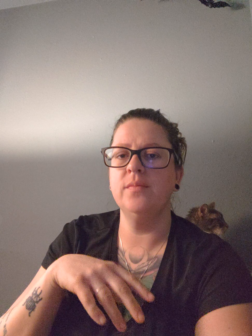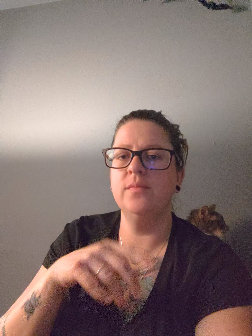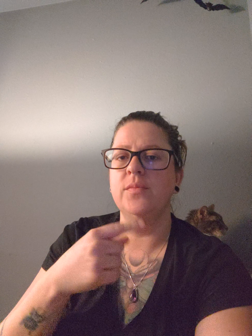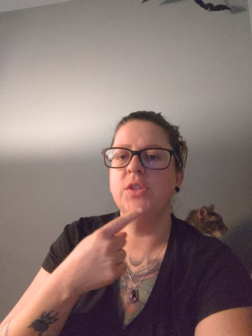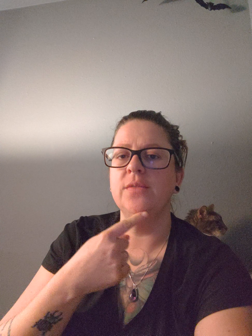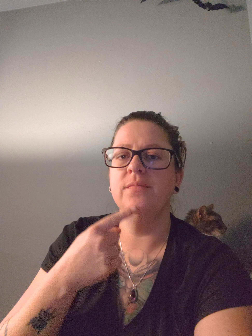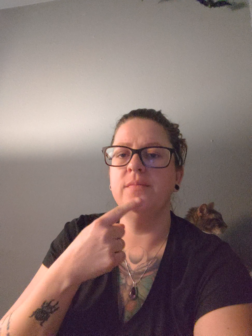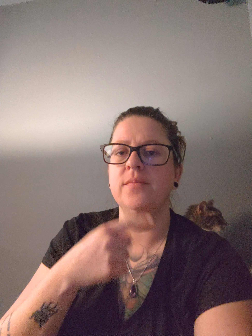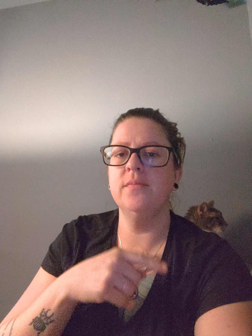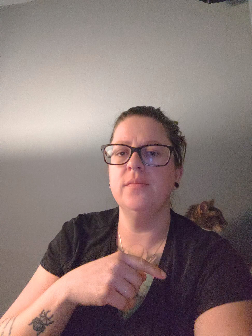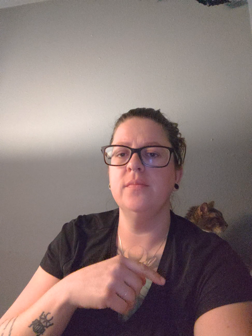chin